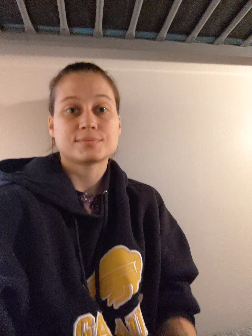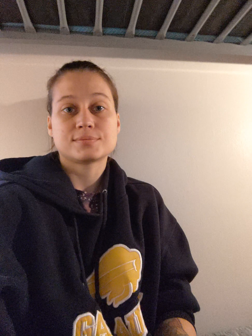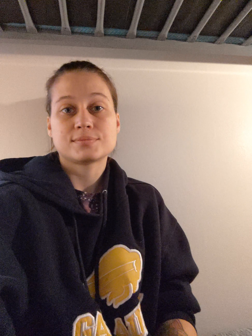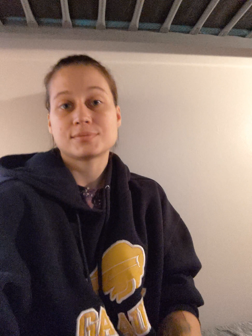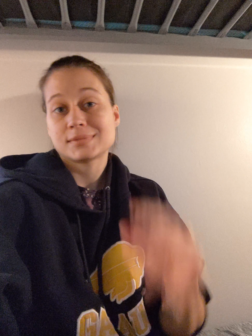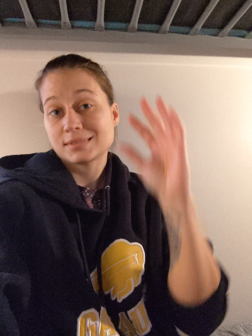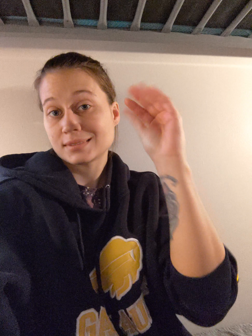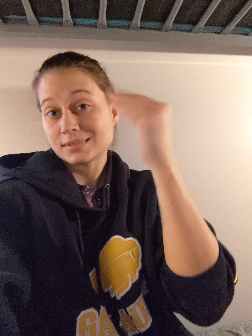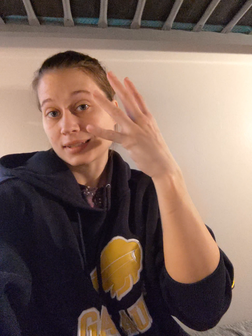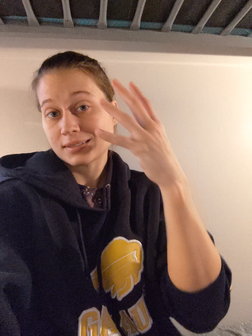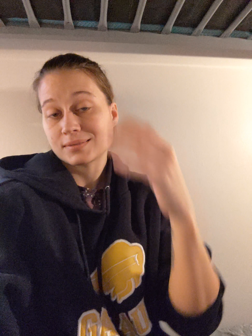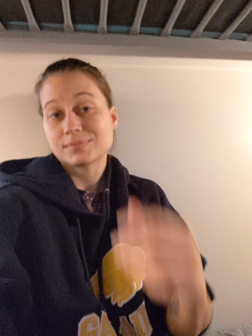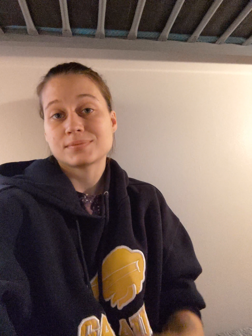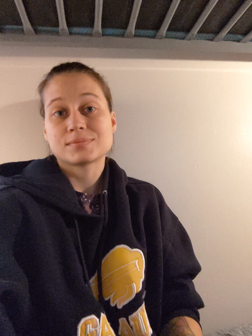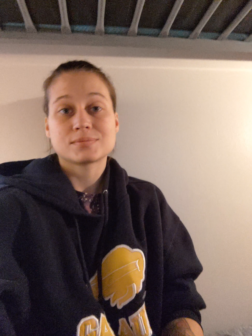sun